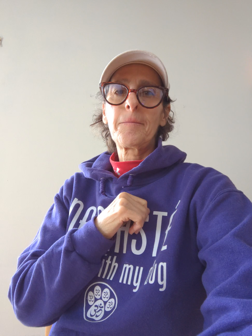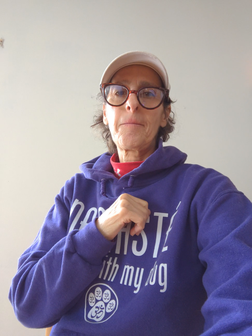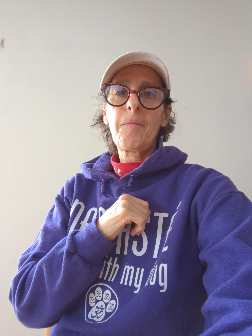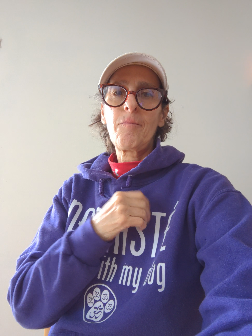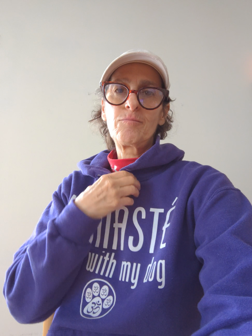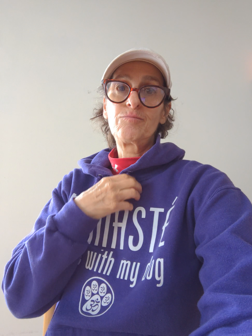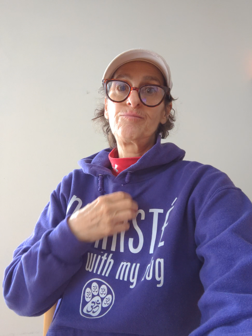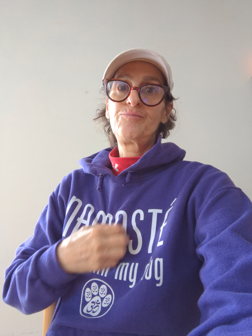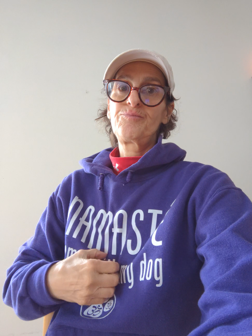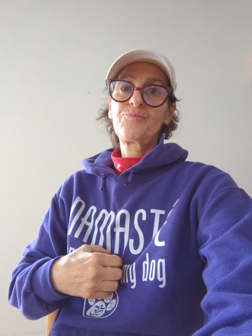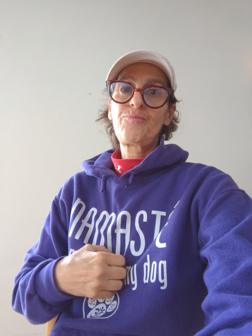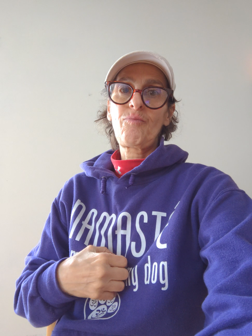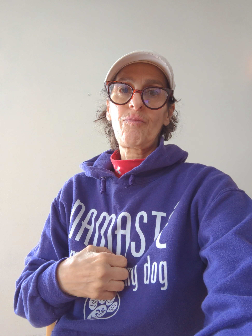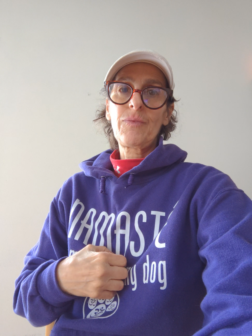hungry